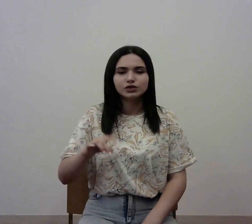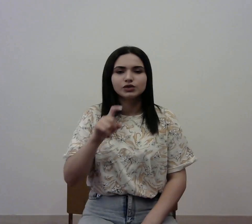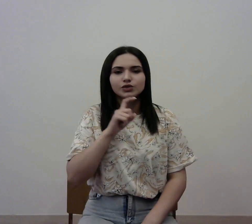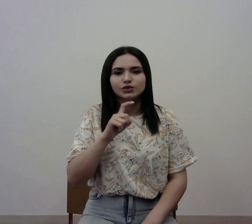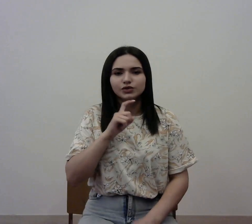universitet